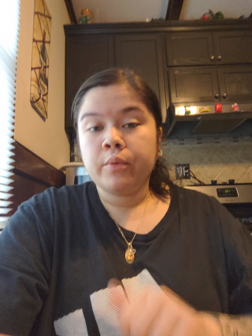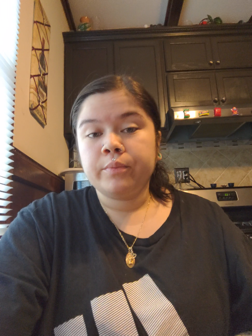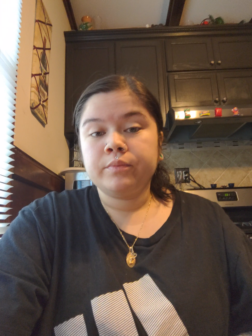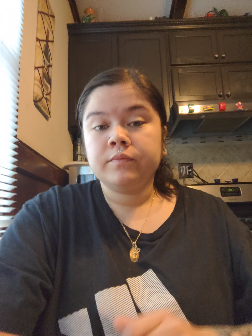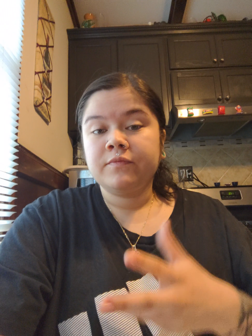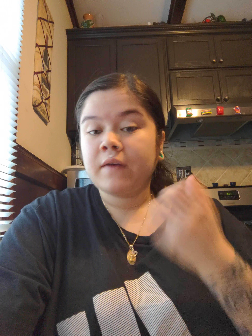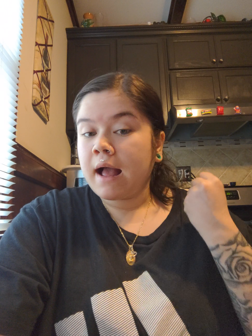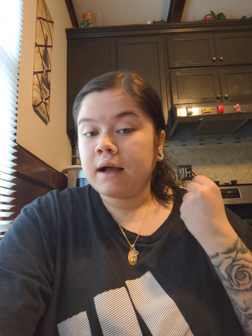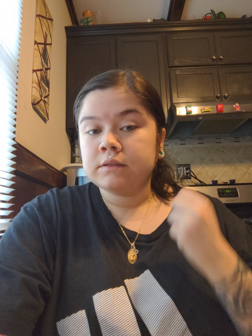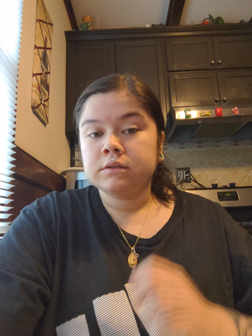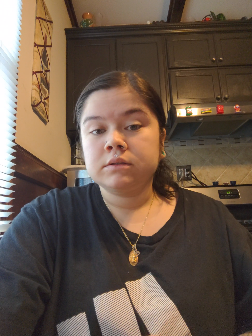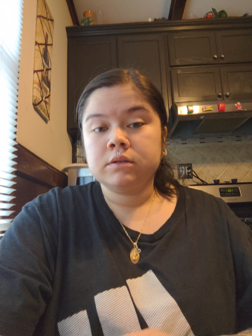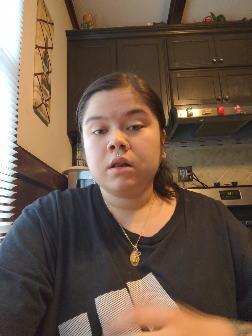fast